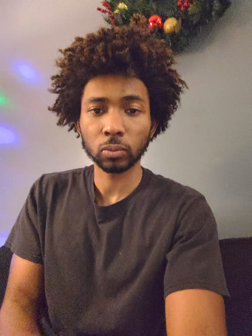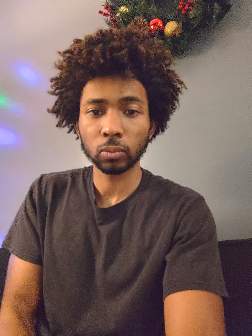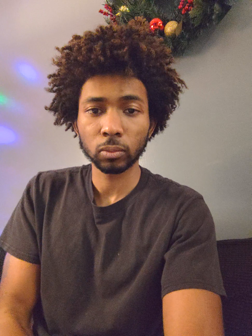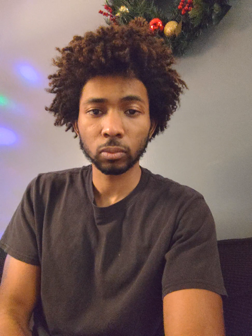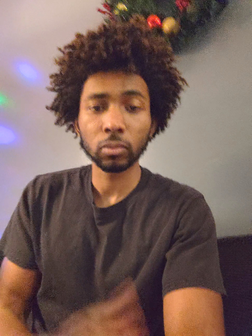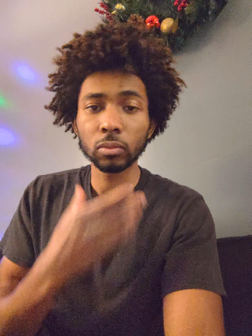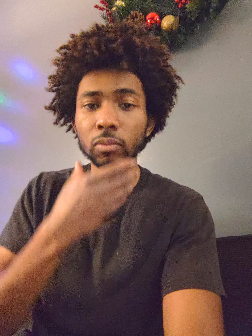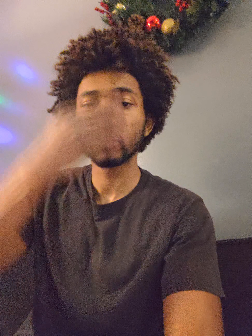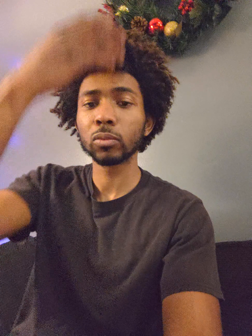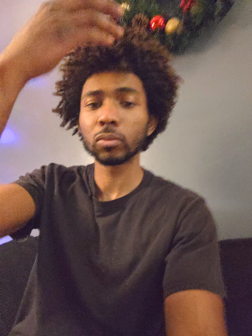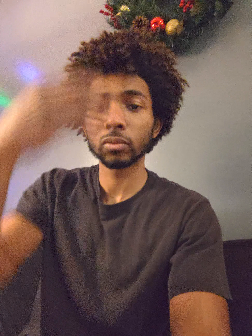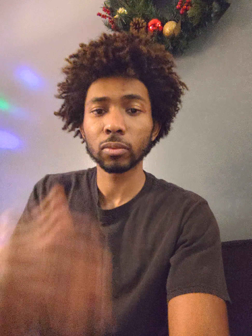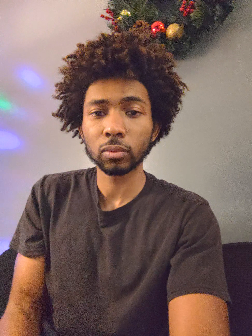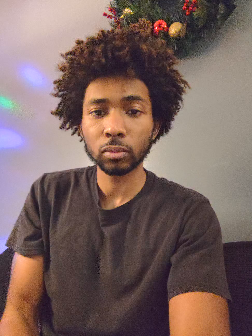giraffe